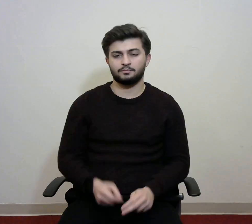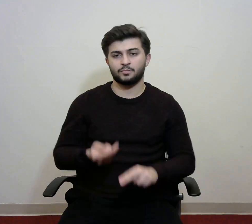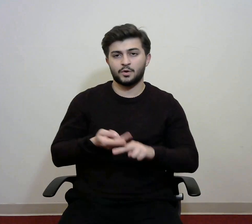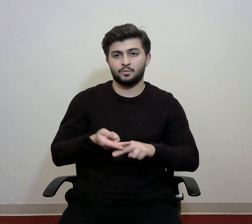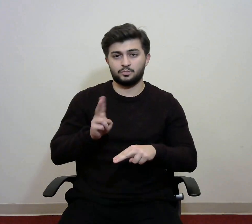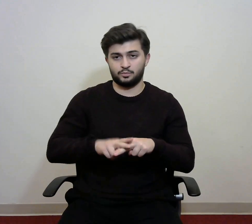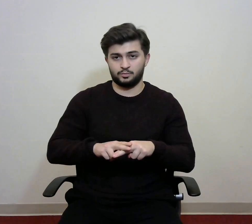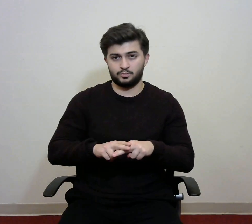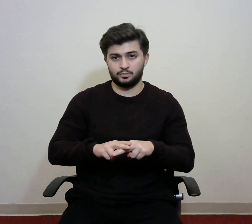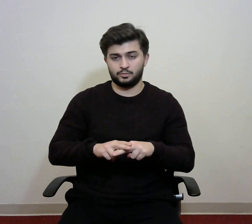bu